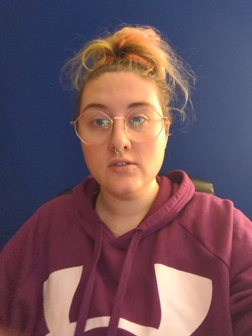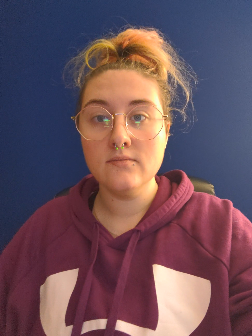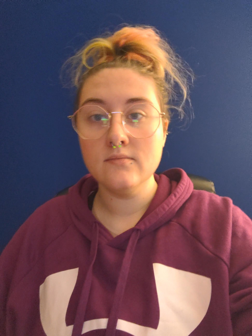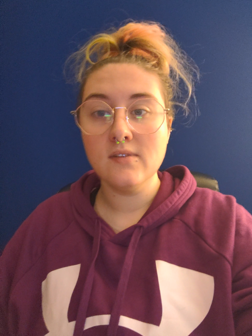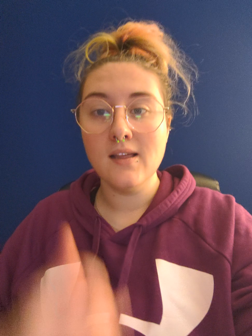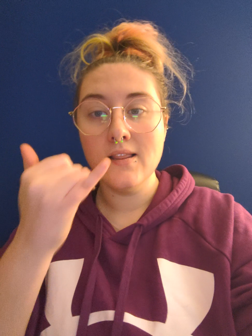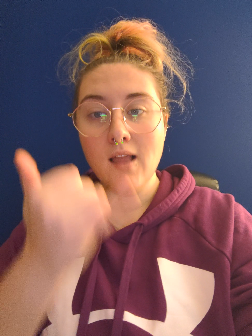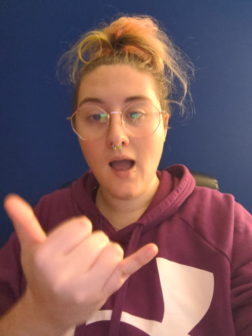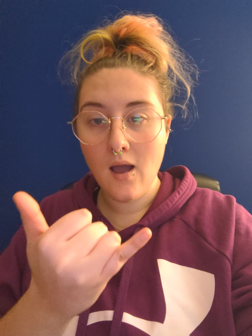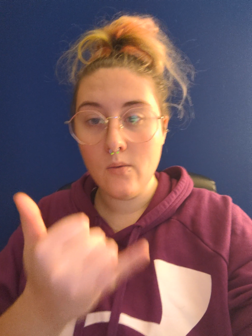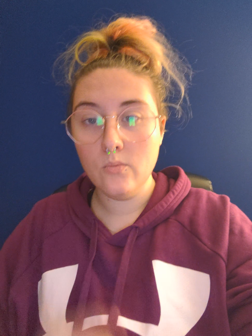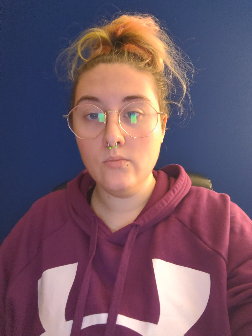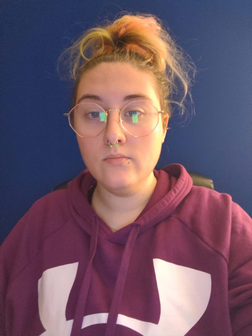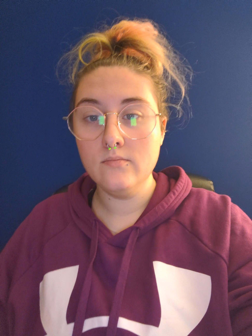now